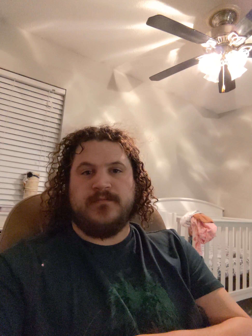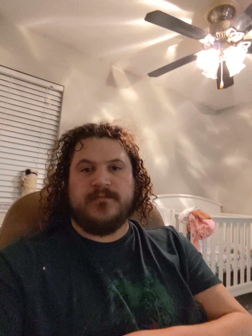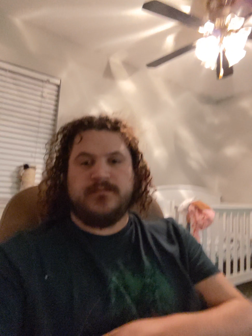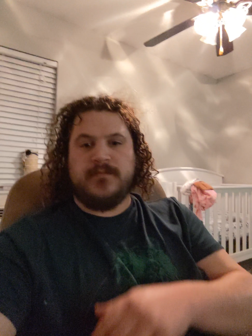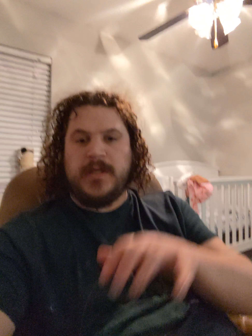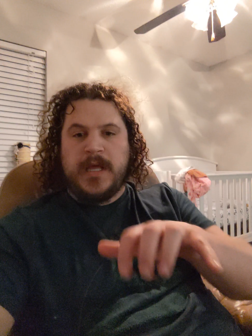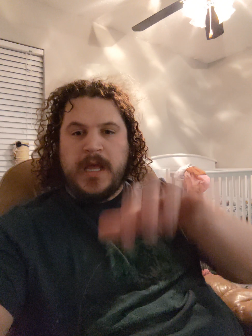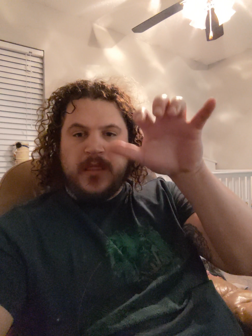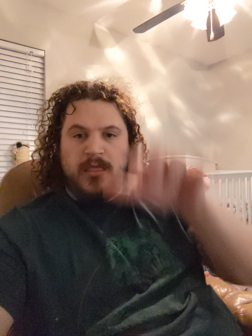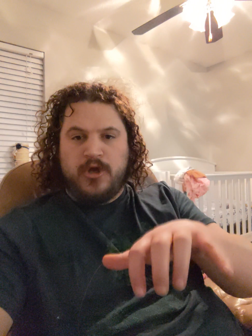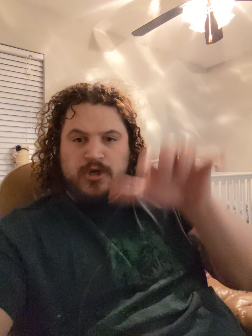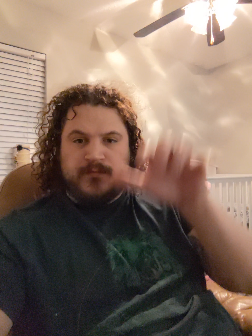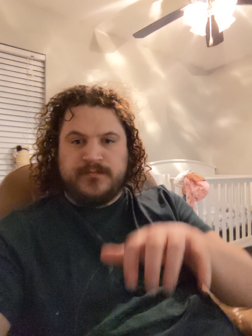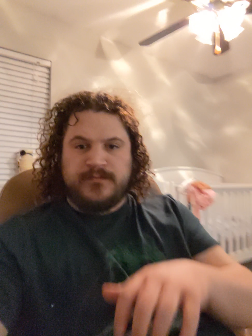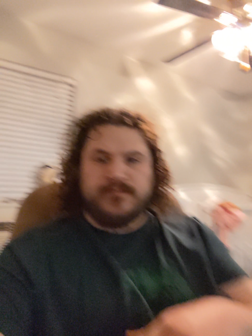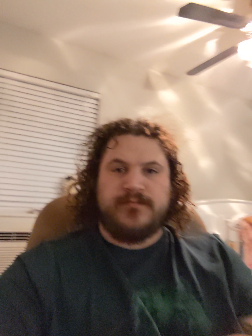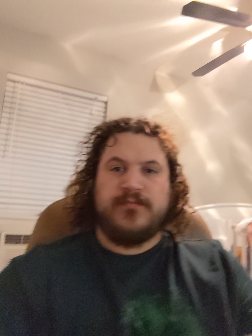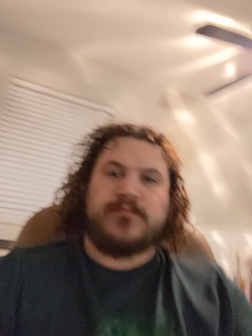alligator